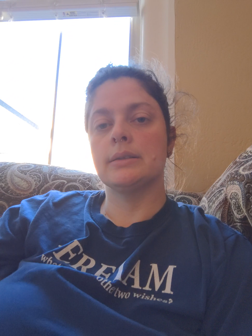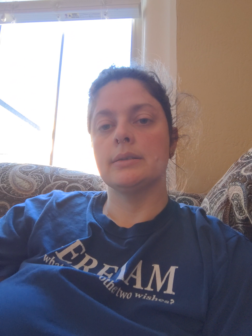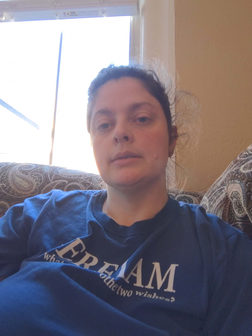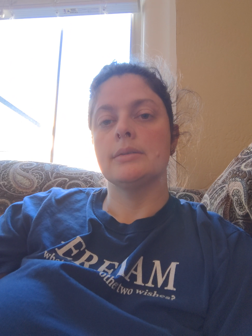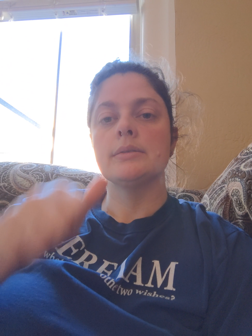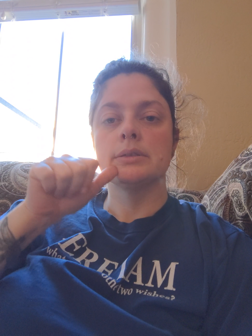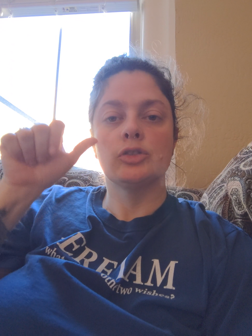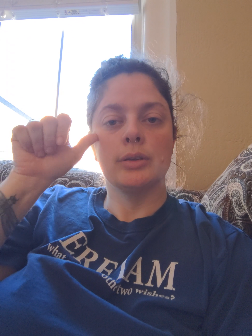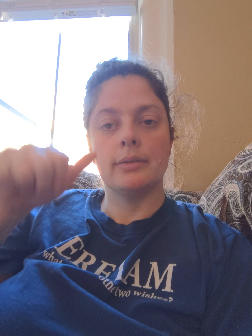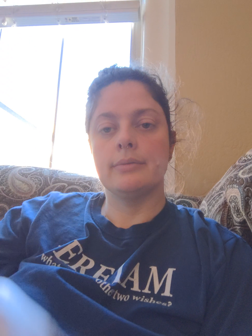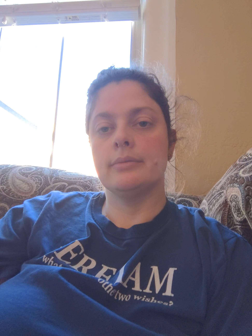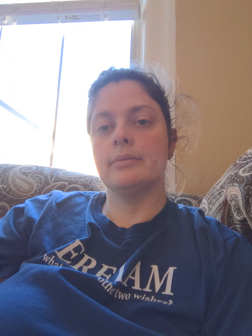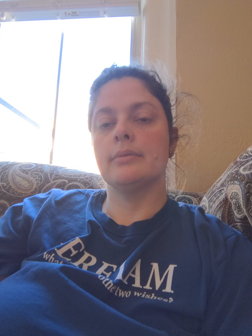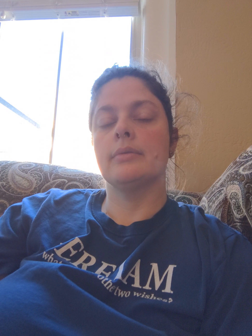yesterday